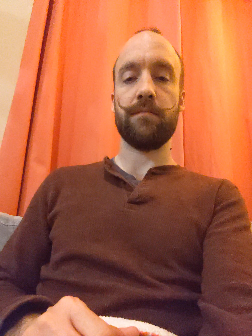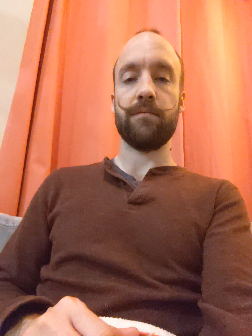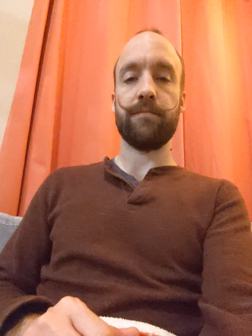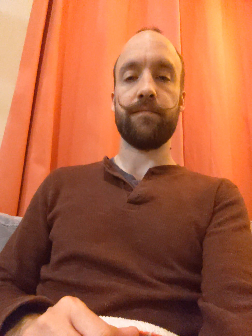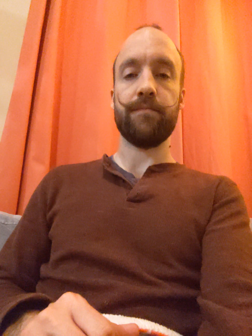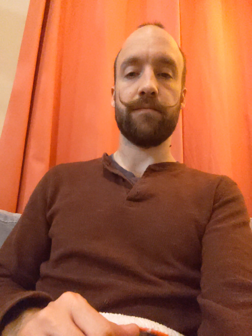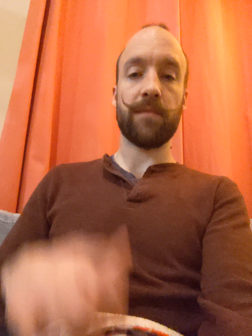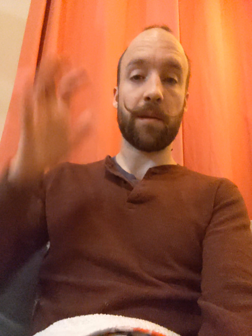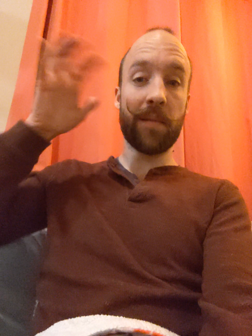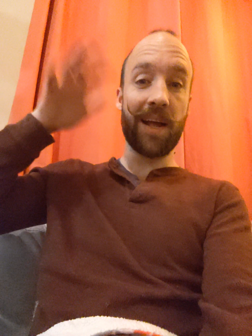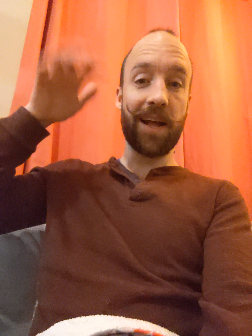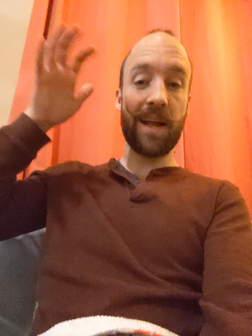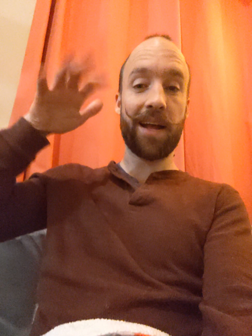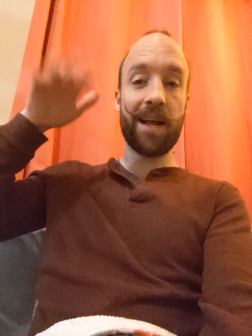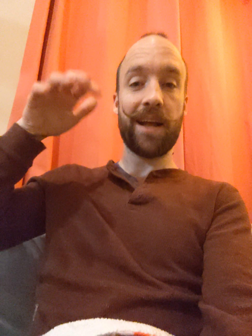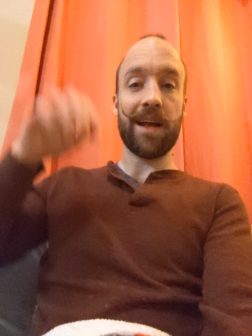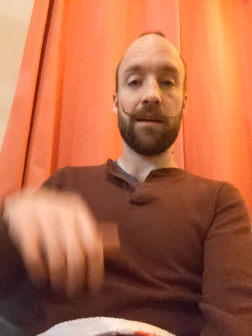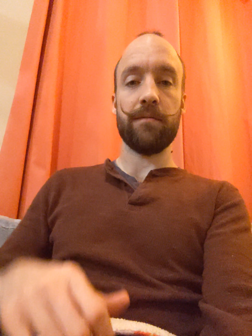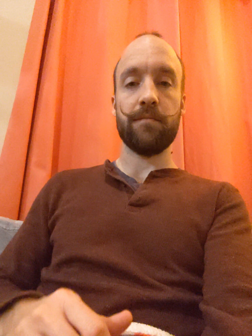rain